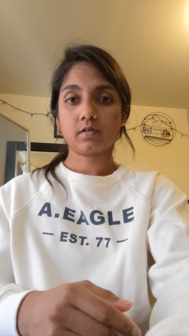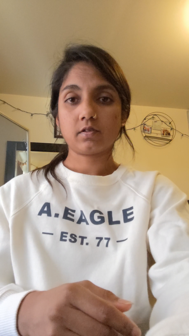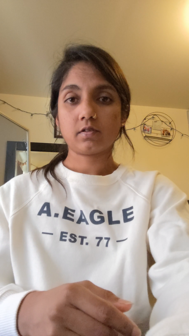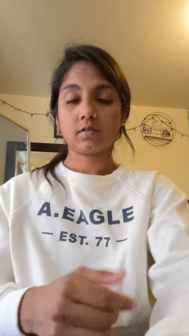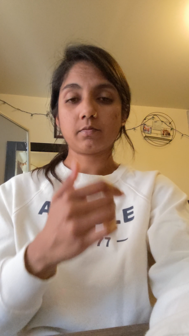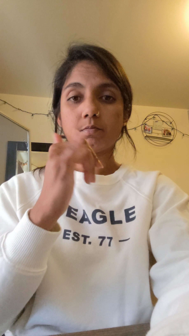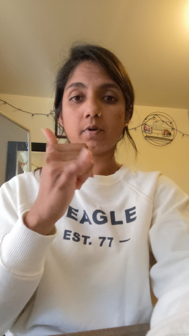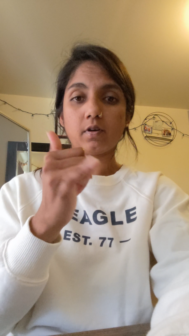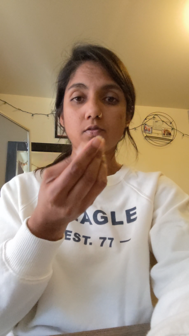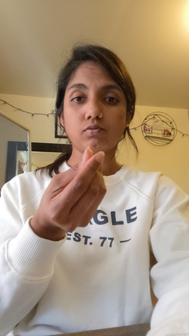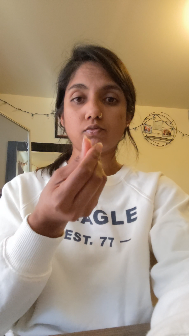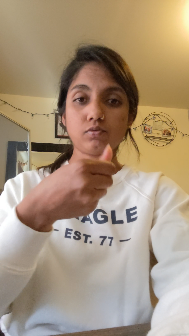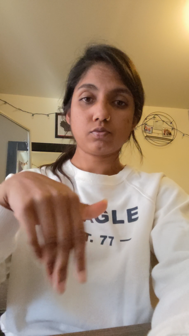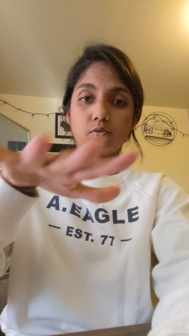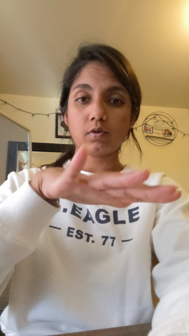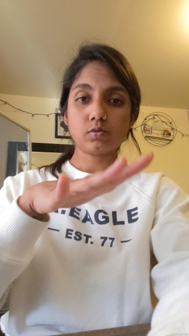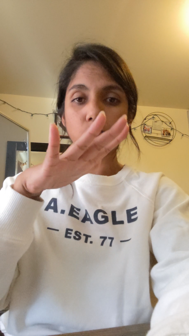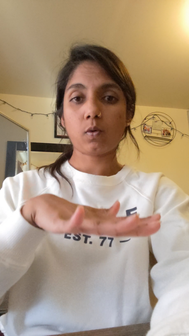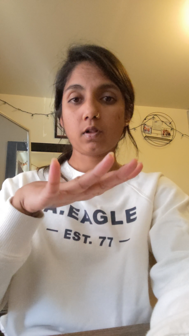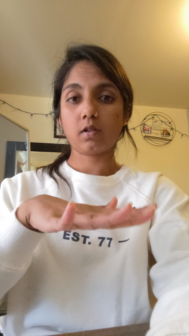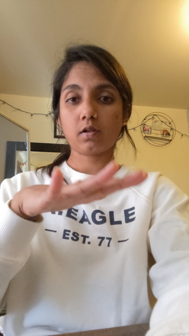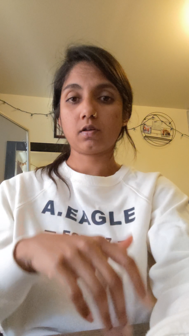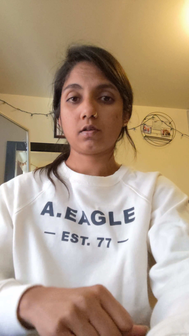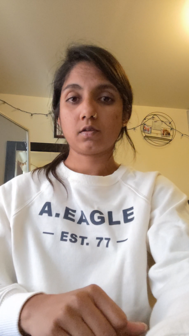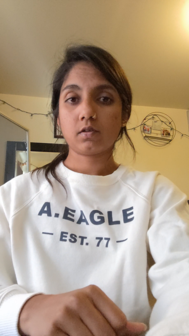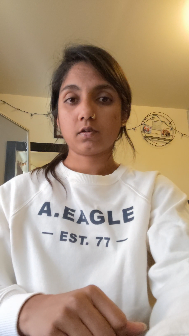playground